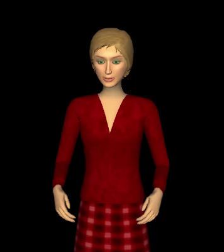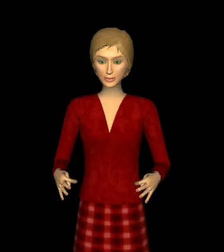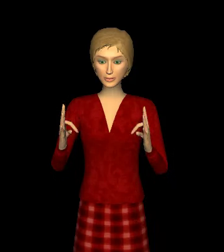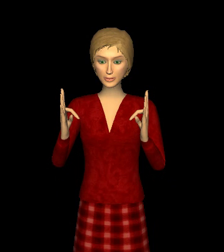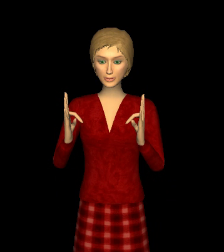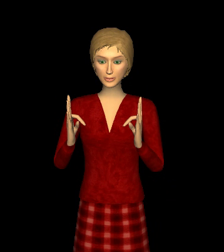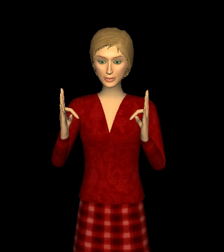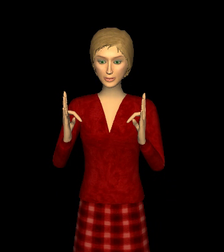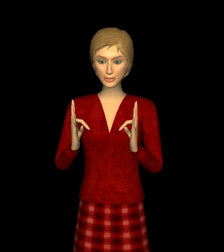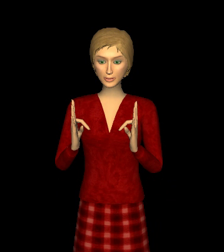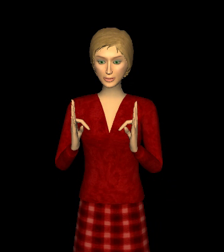خال